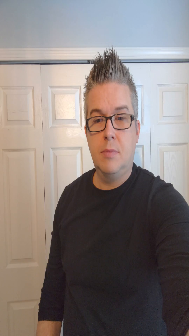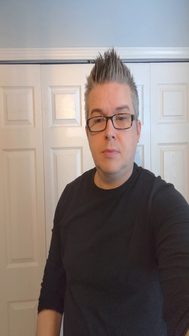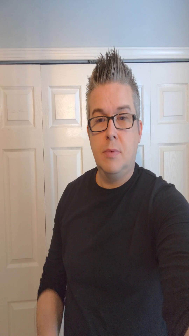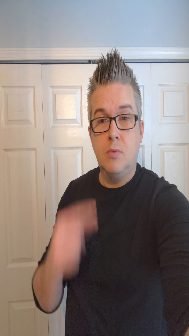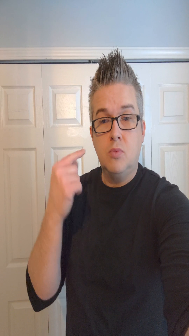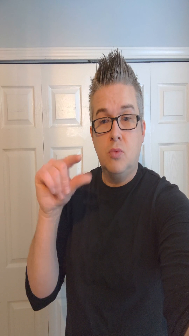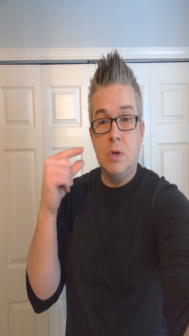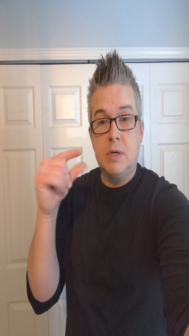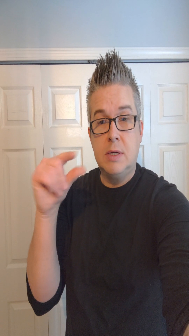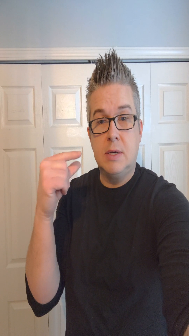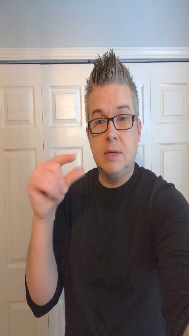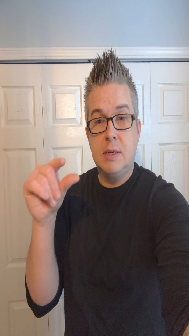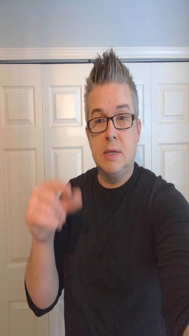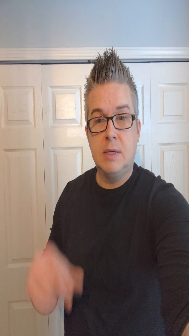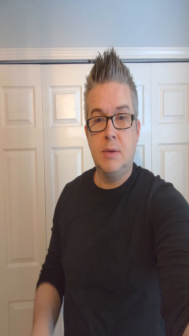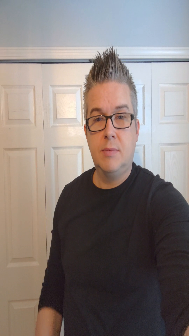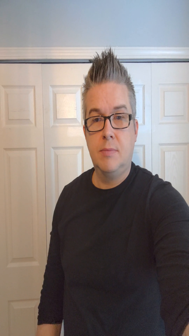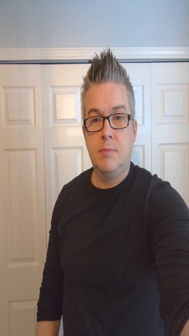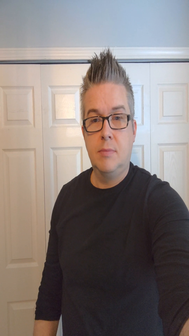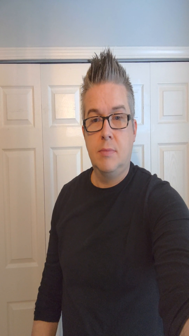green